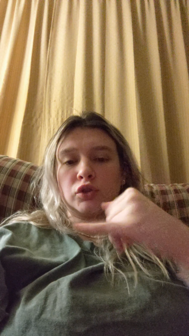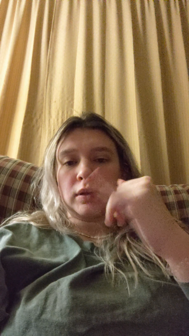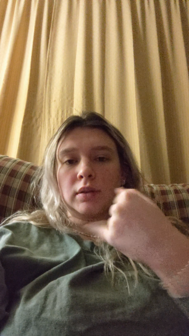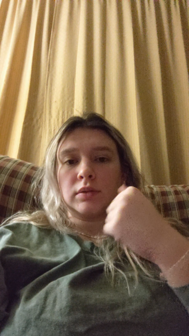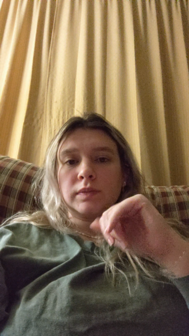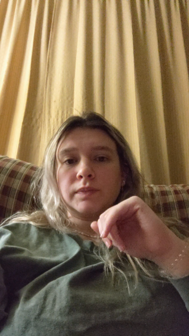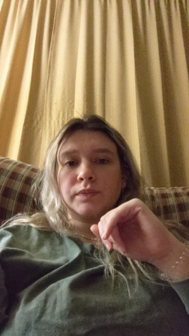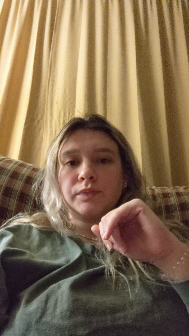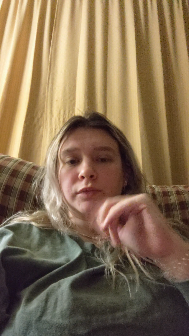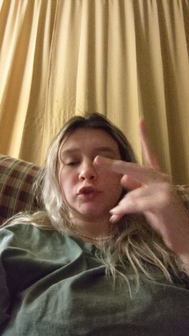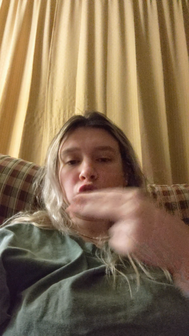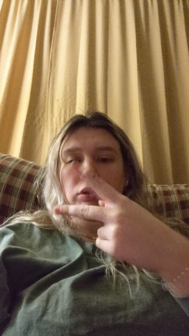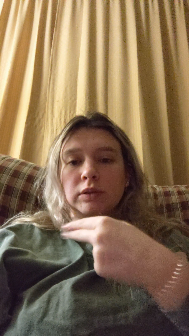sheep